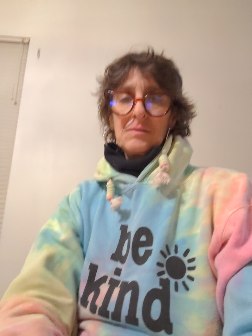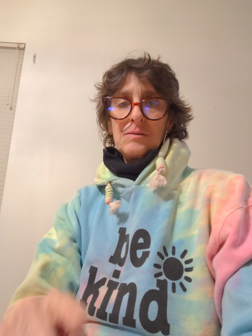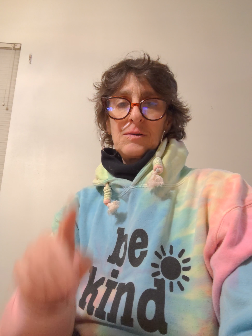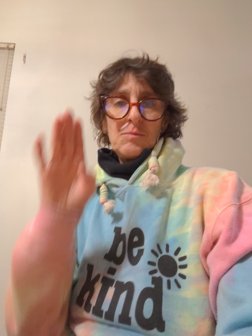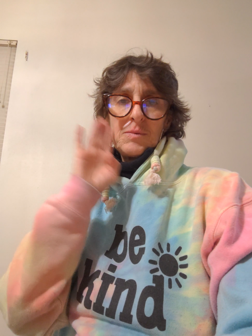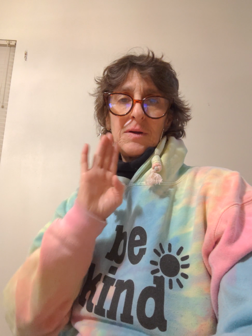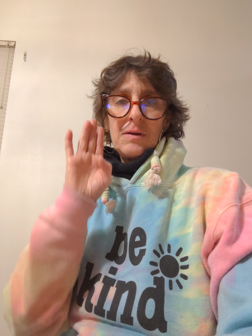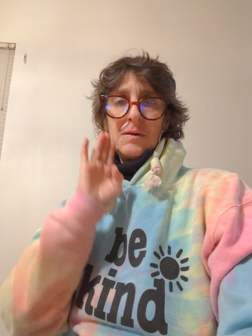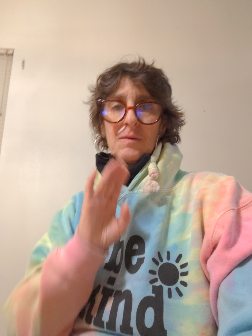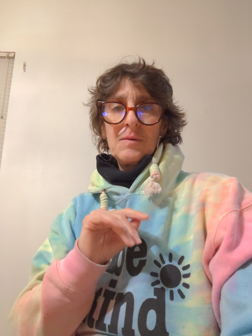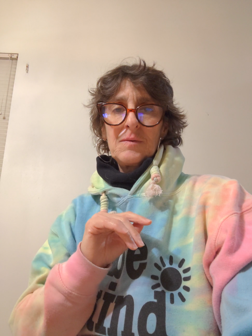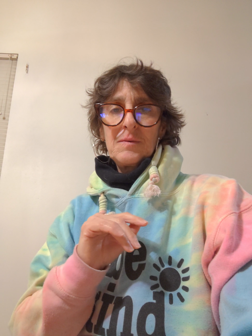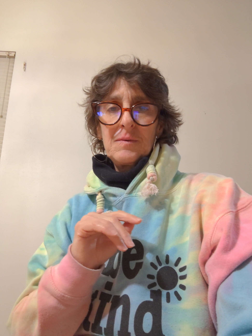brown